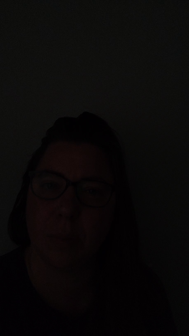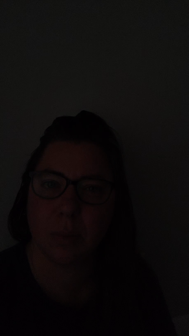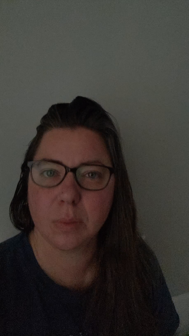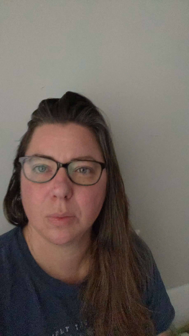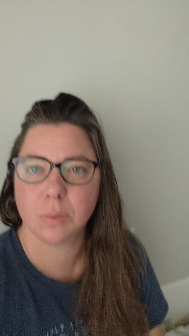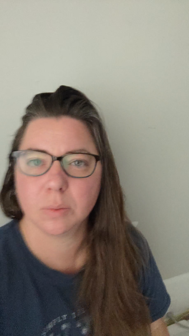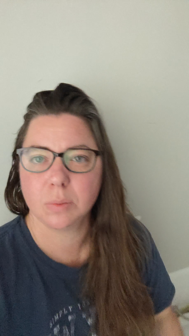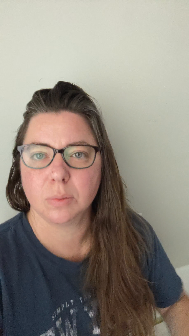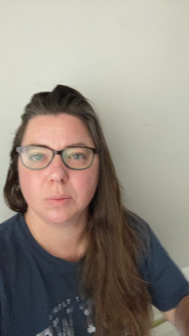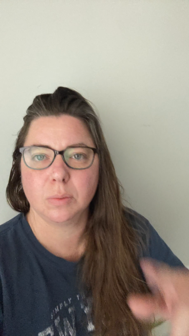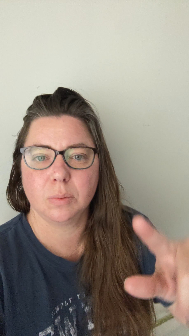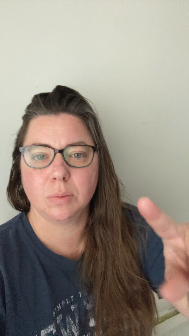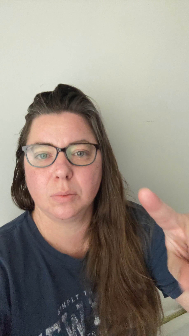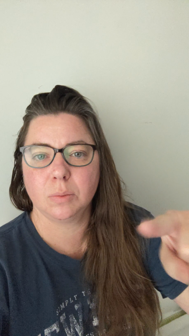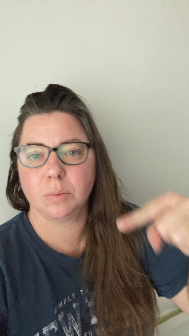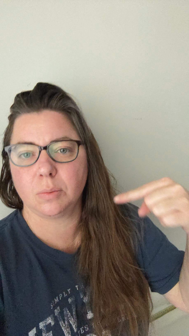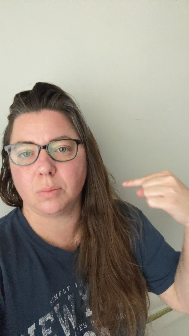long